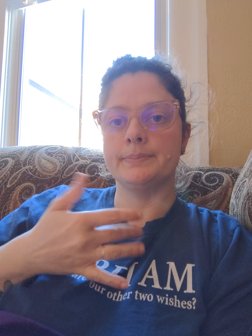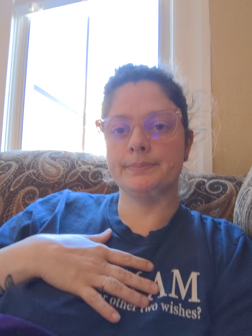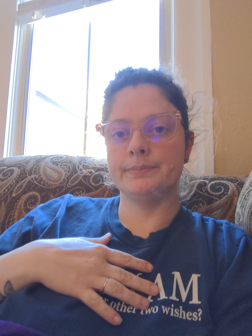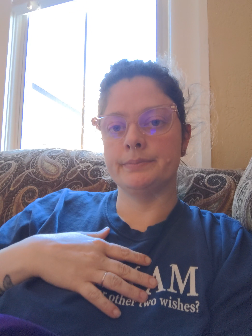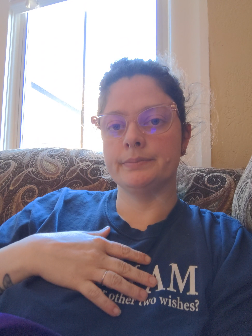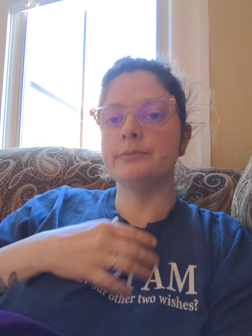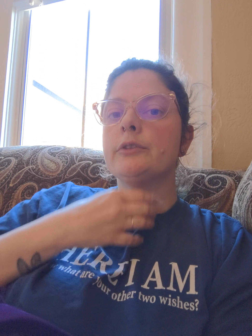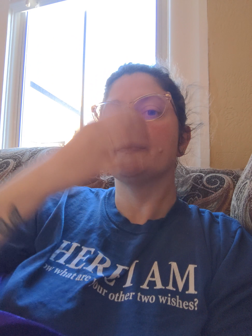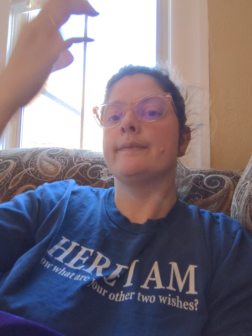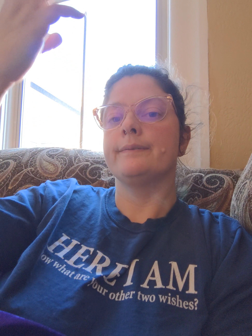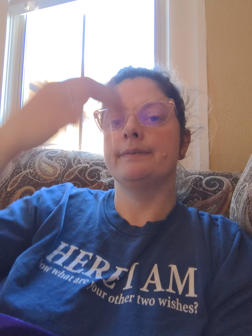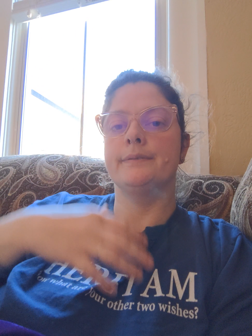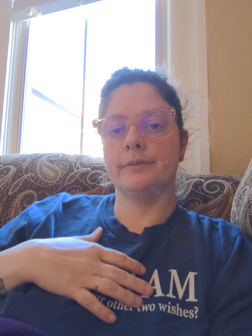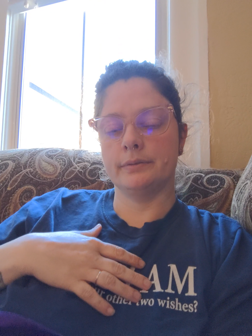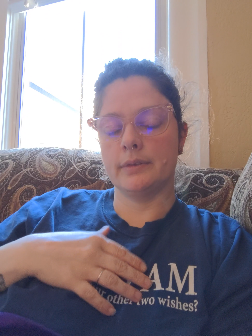giraffe